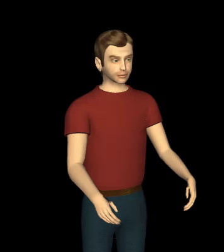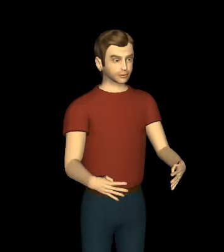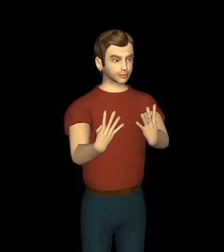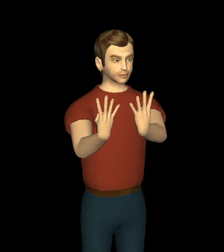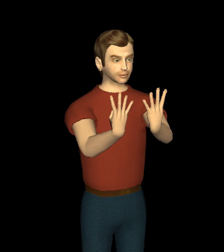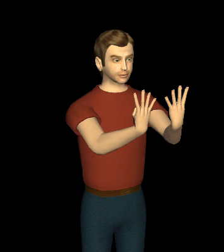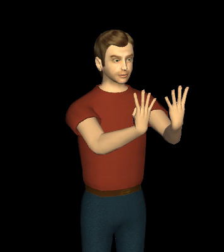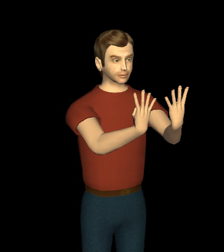عيد ميلاد